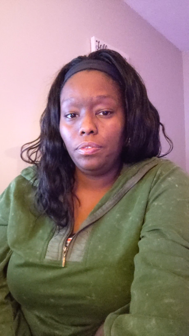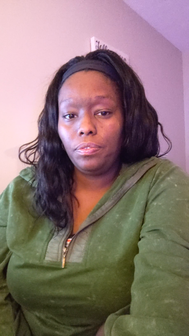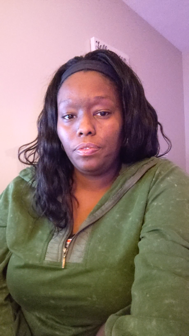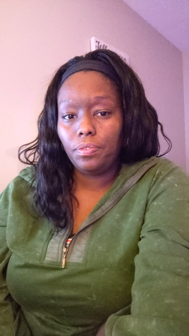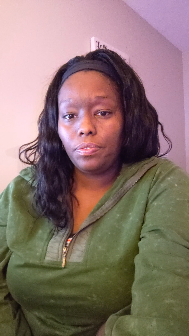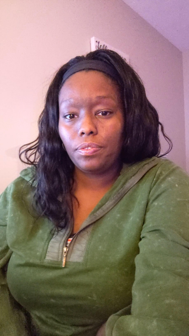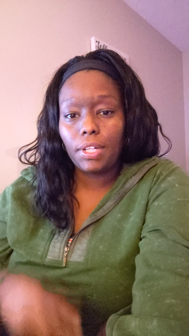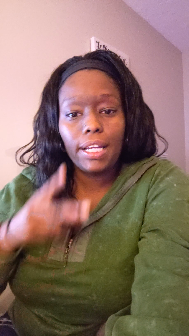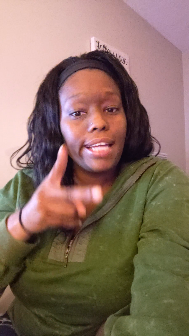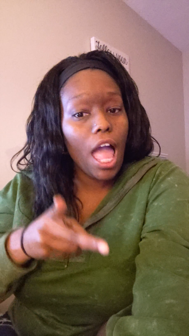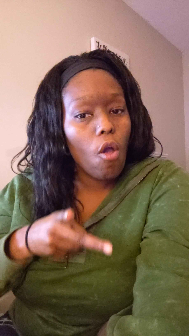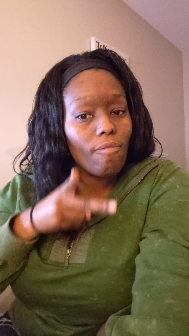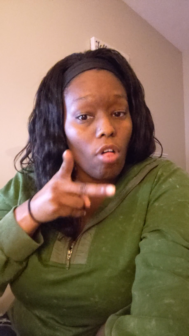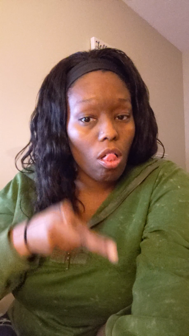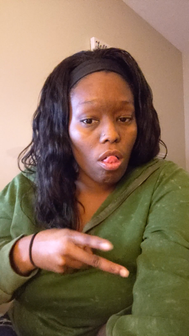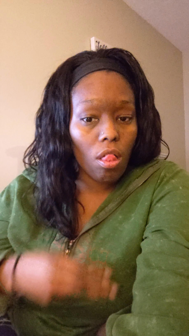careful